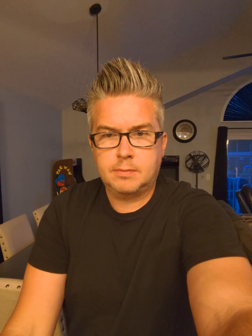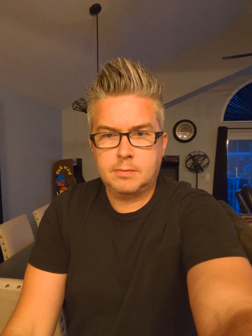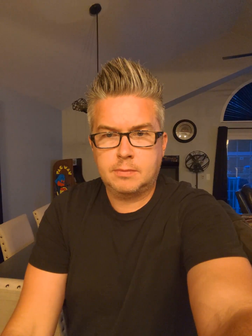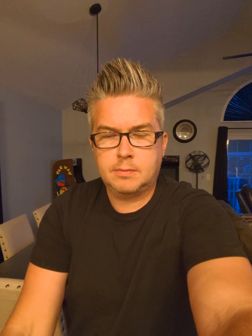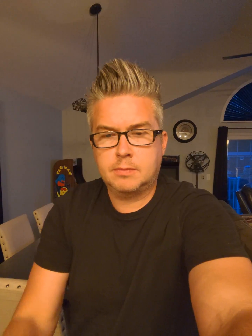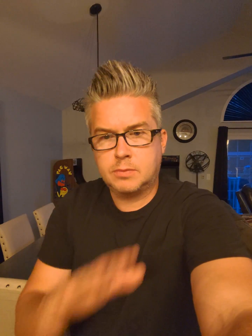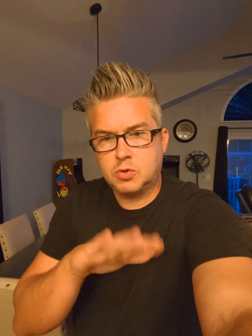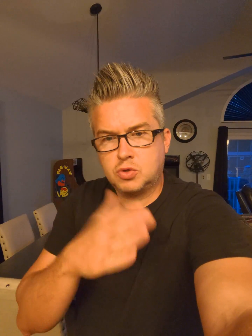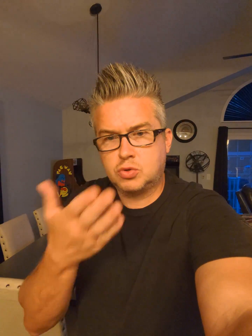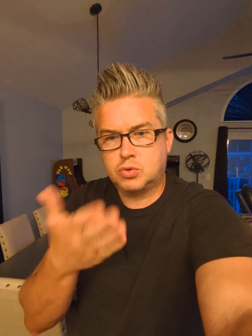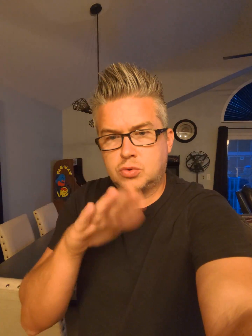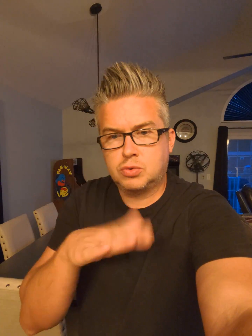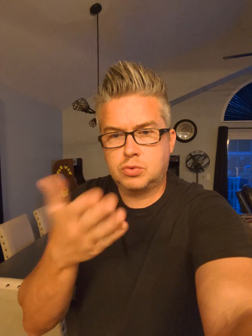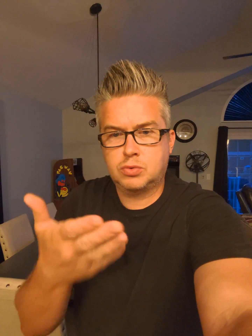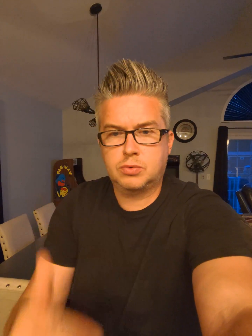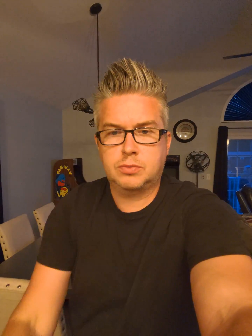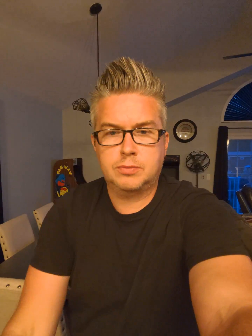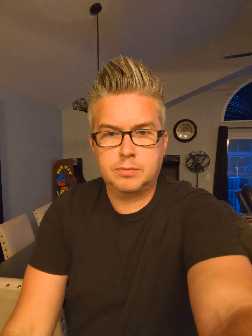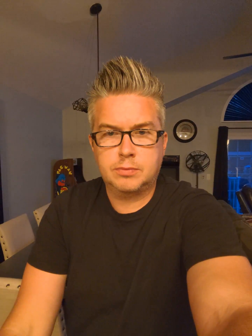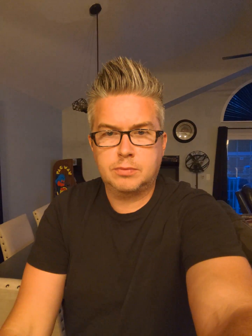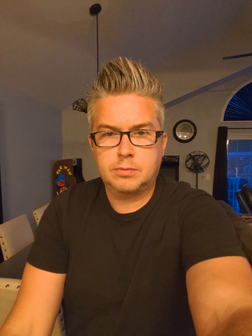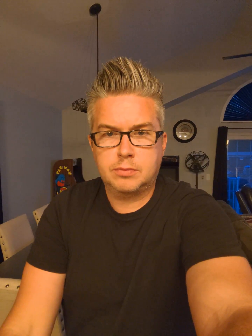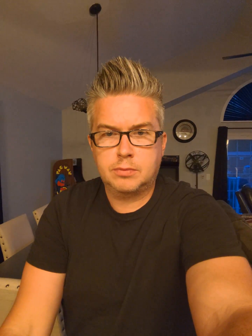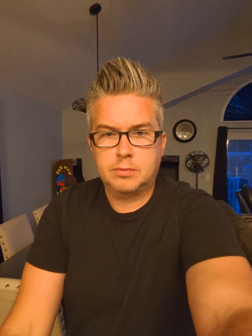kitchen